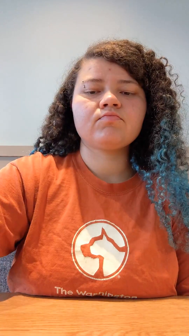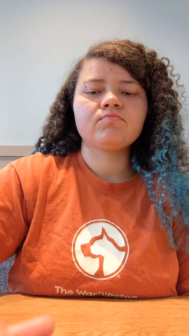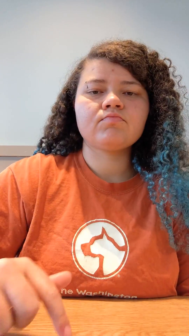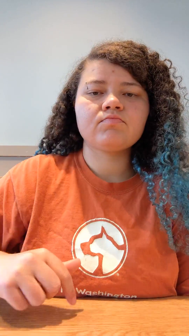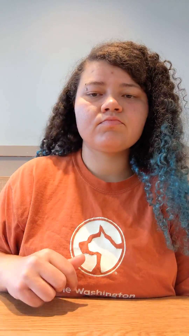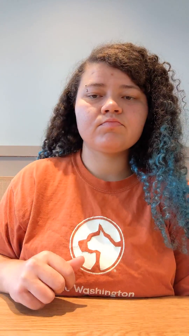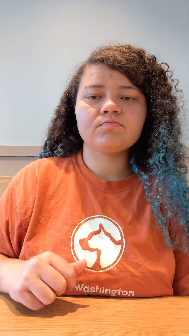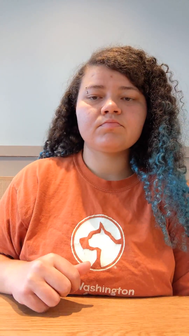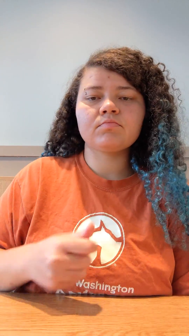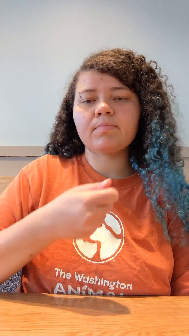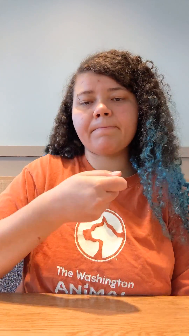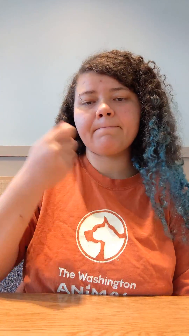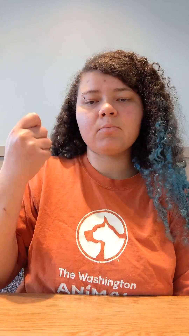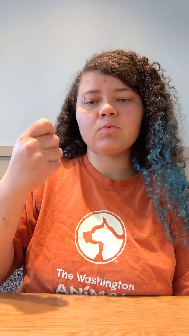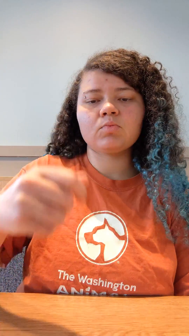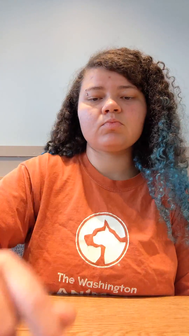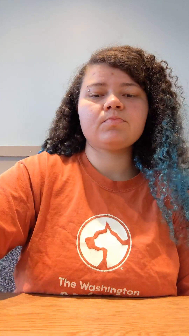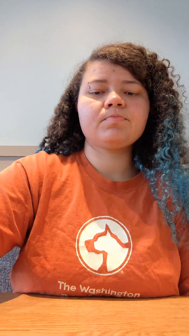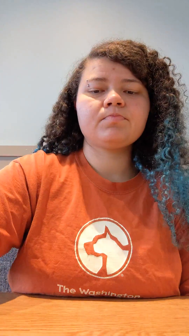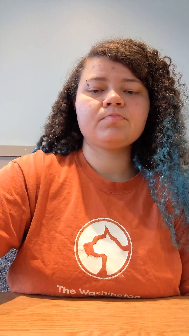pull